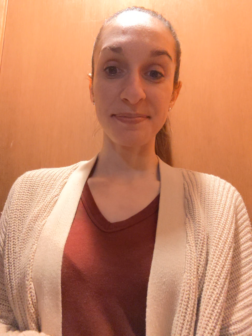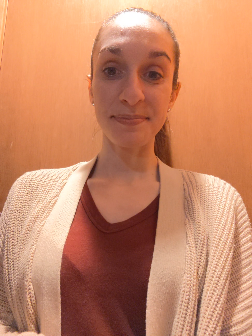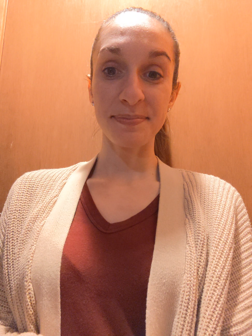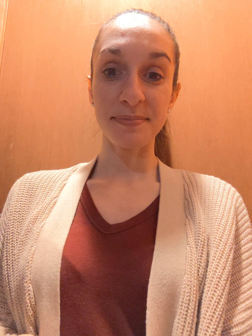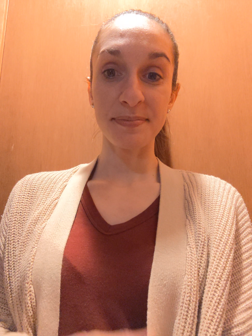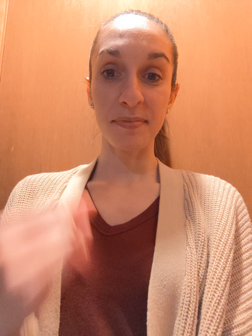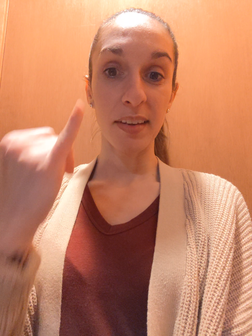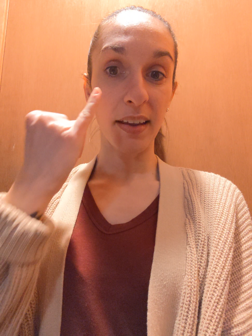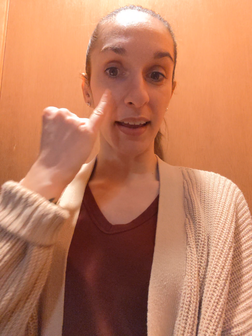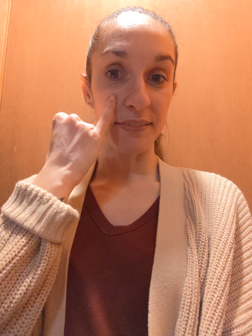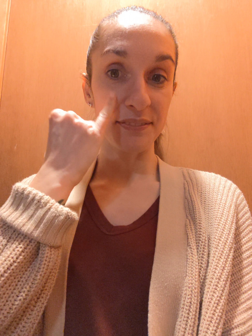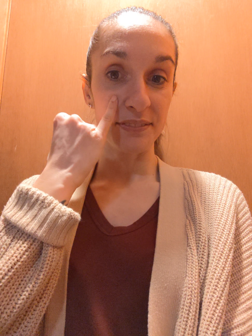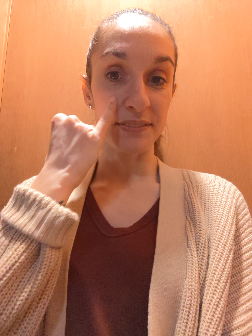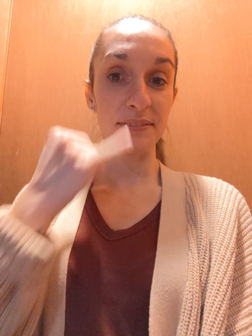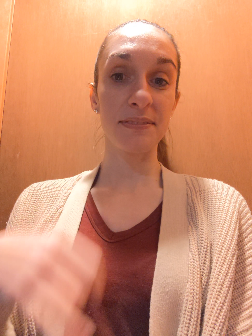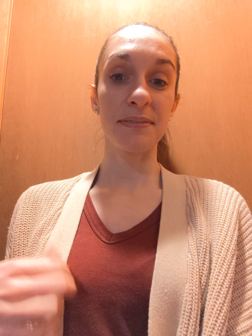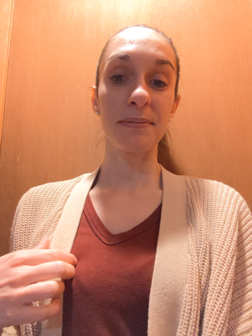if